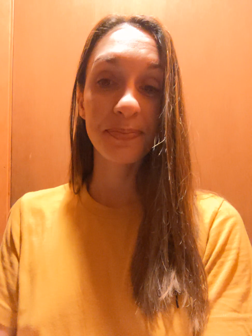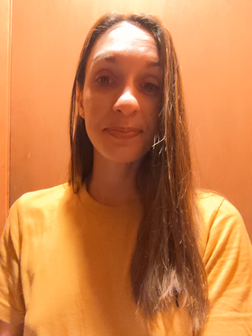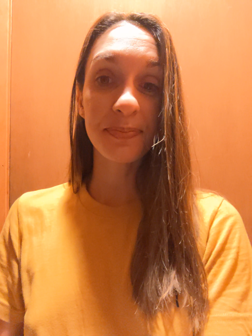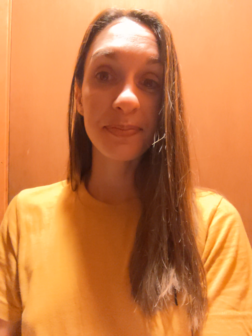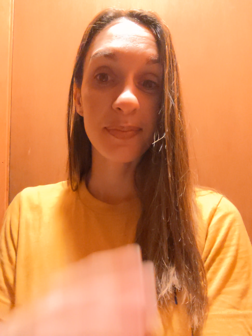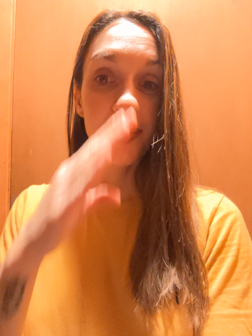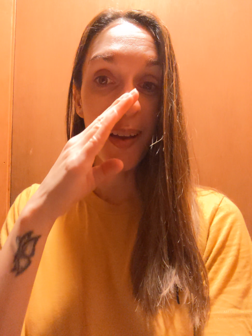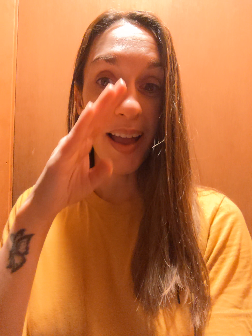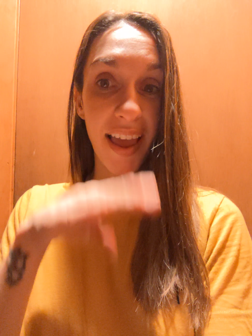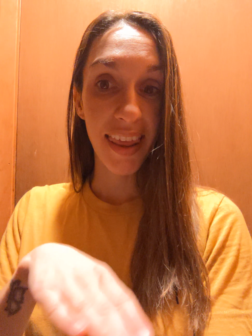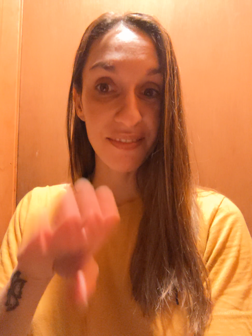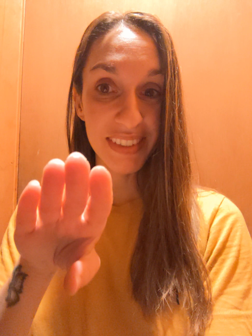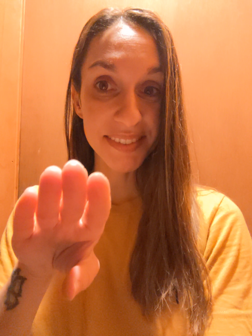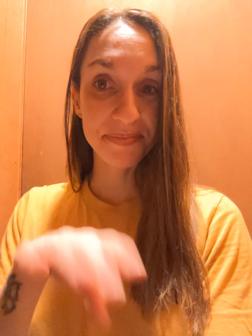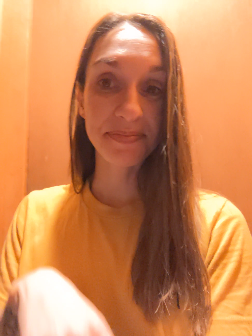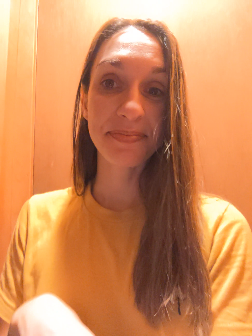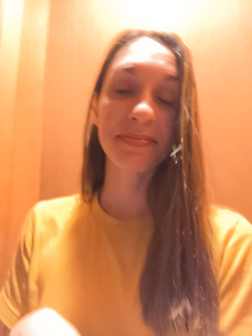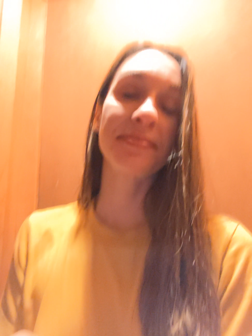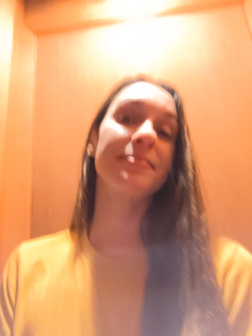elephant